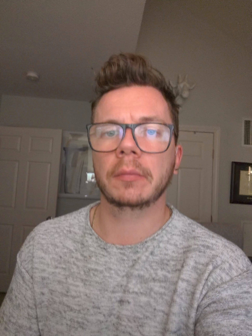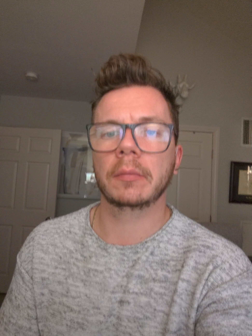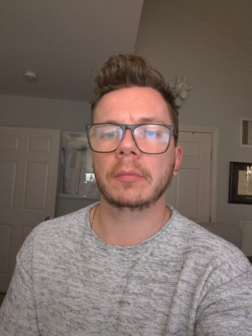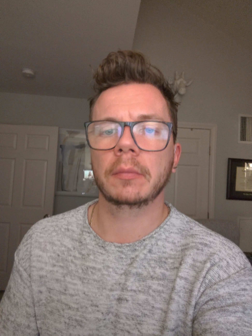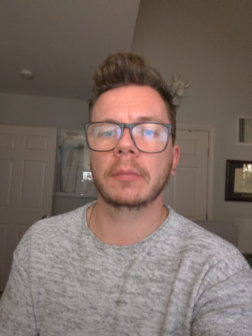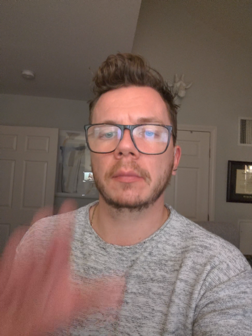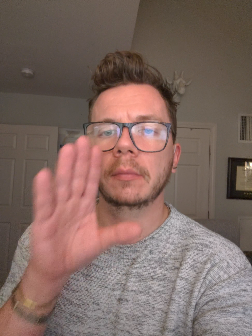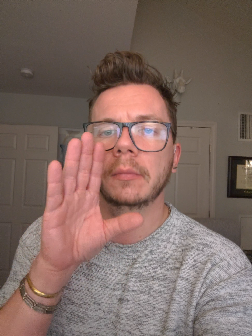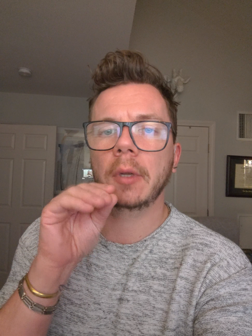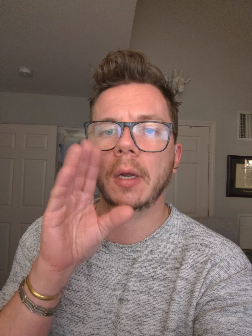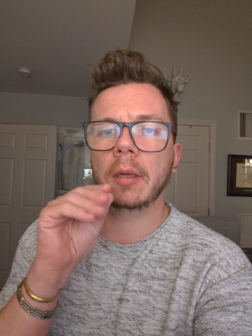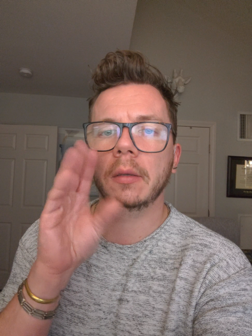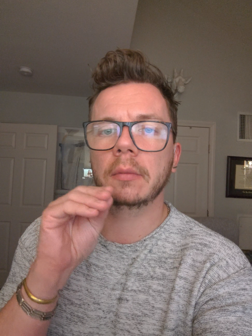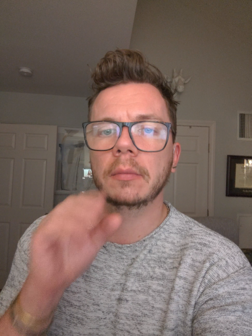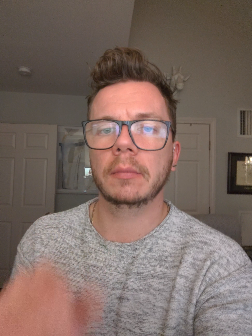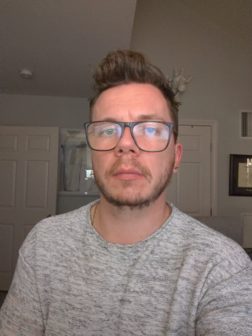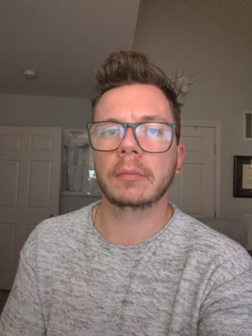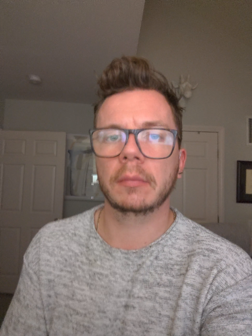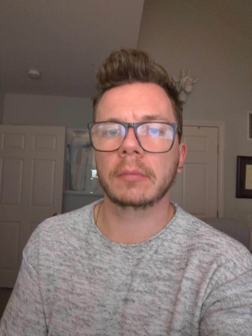duck